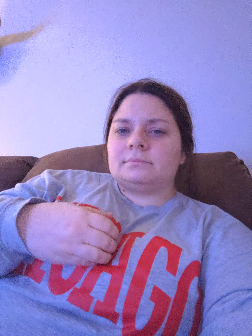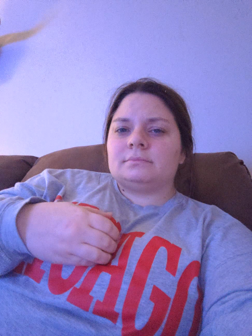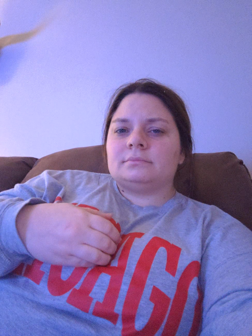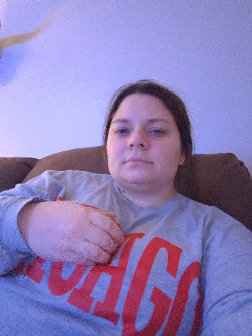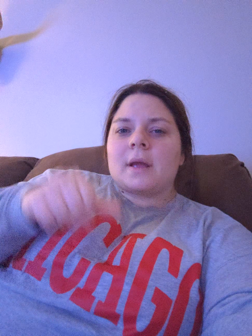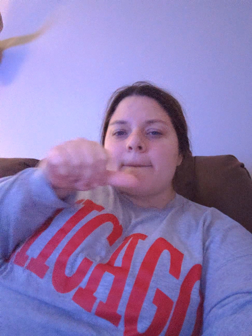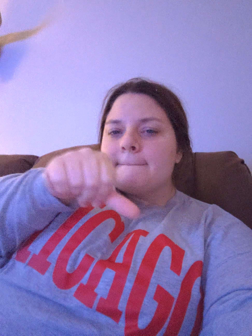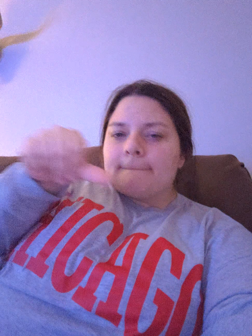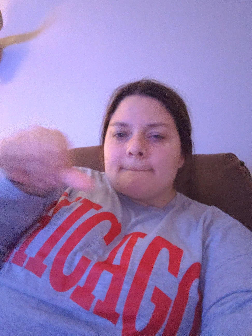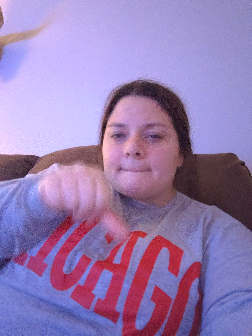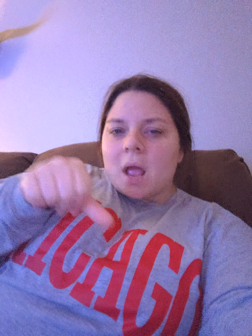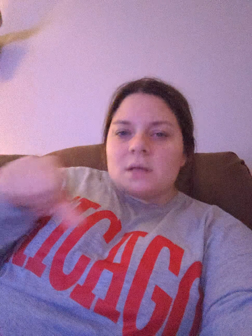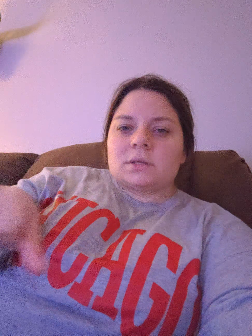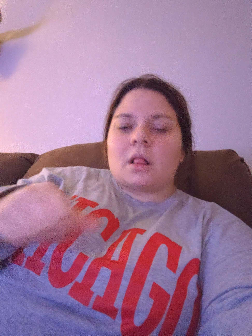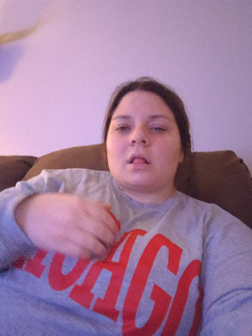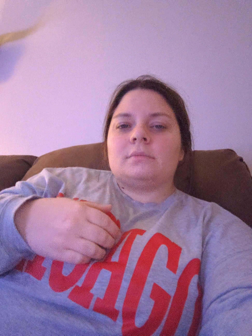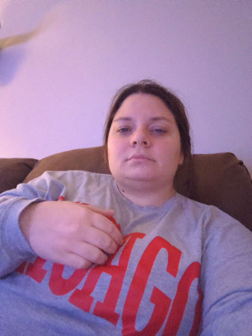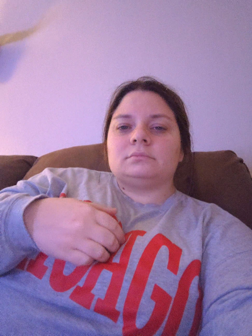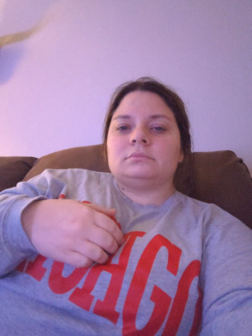puzzle